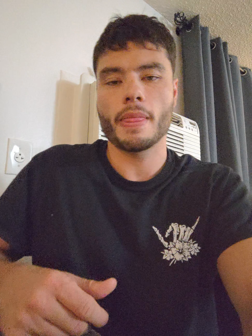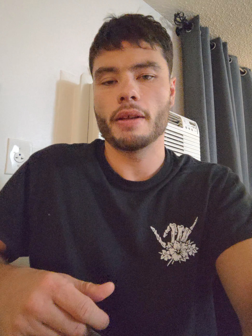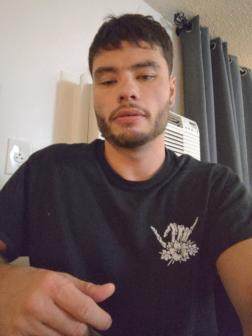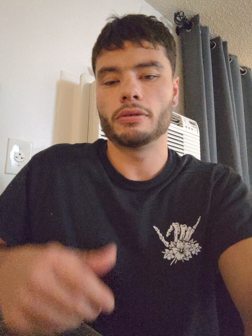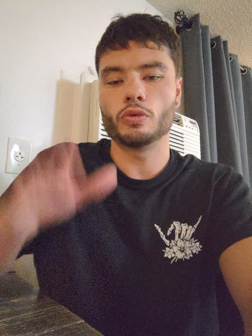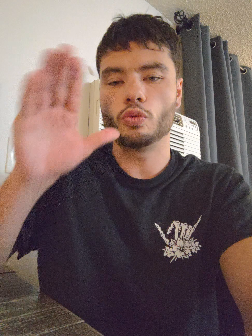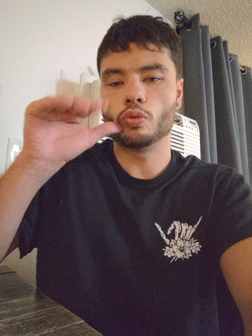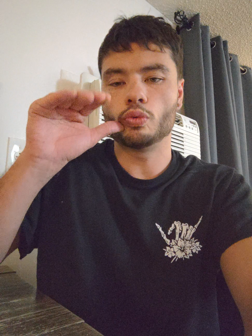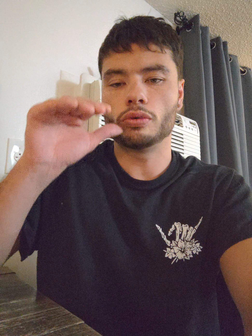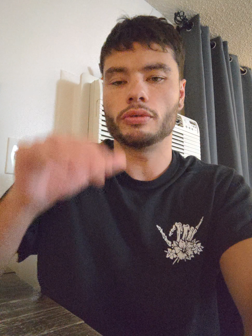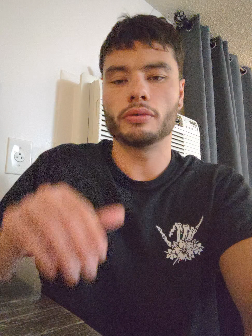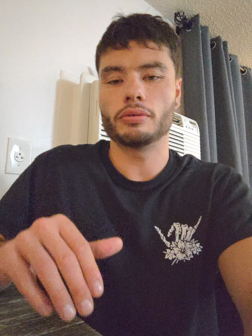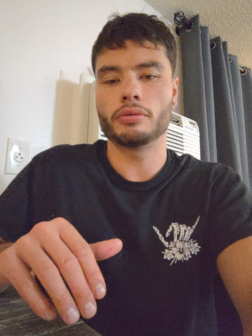goose